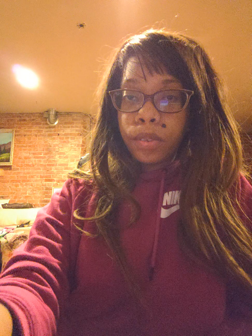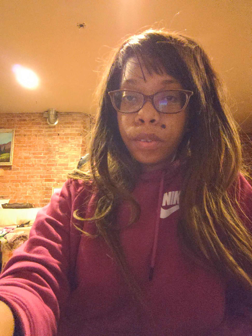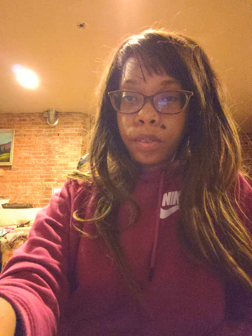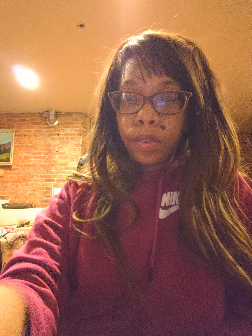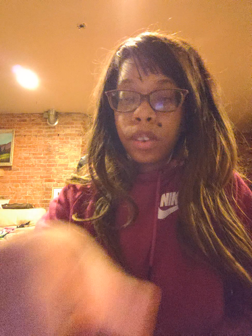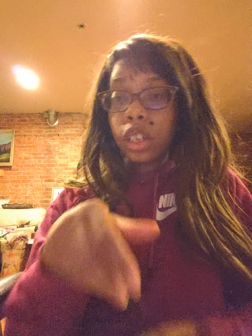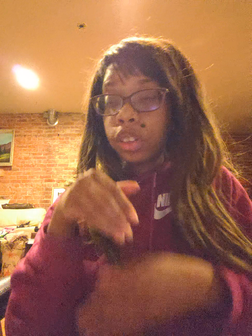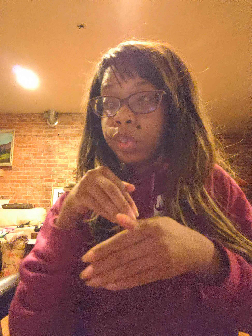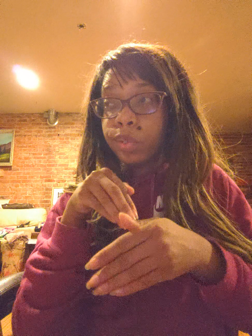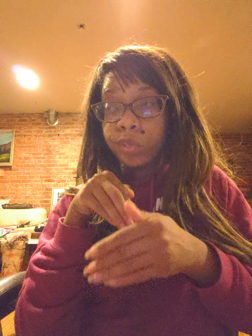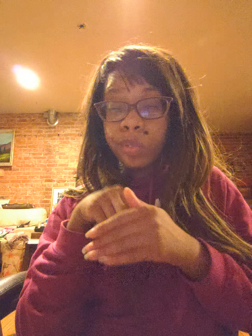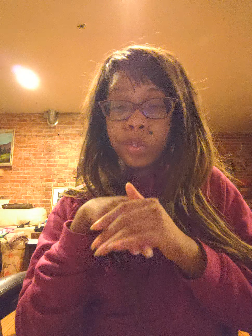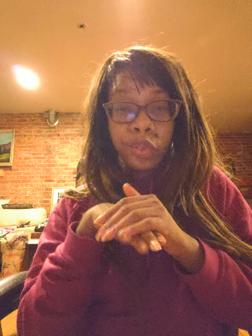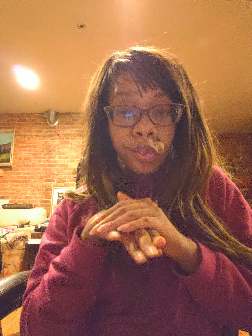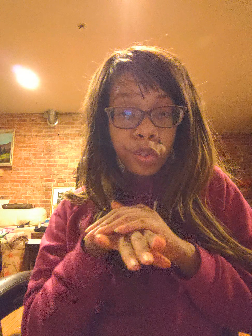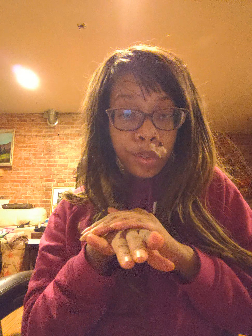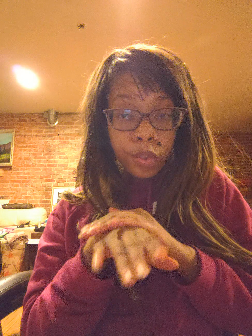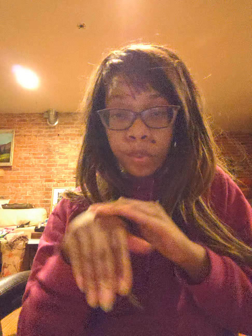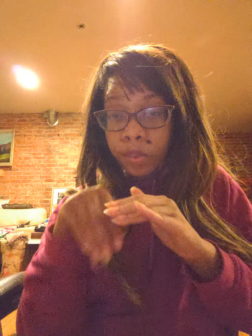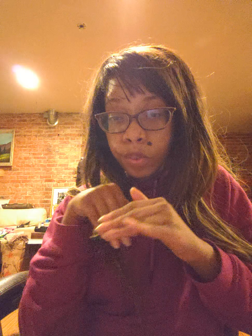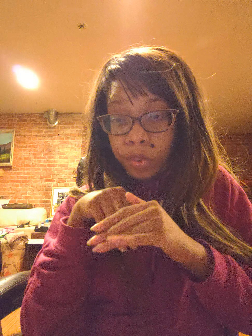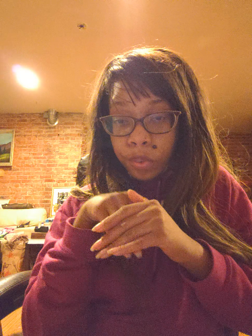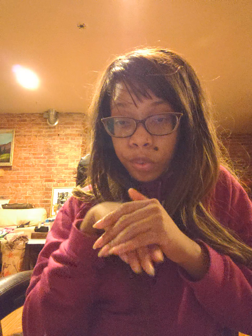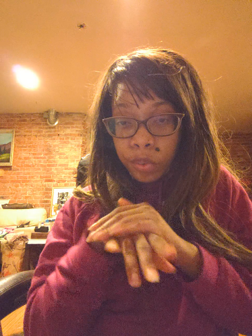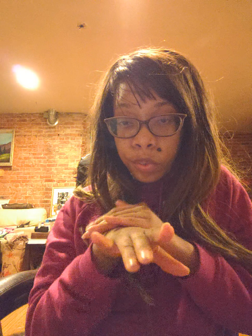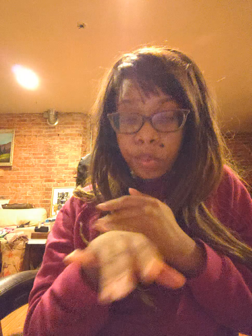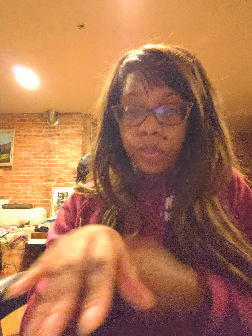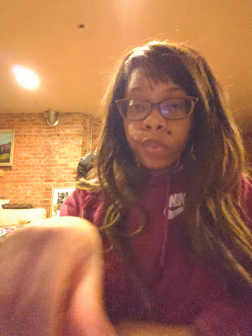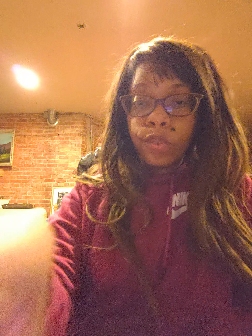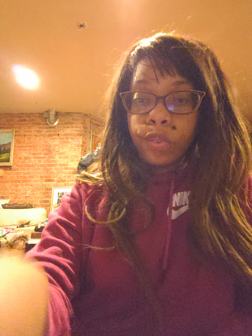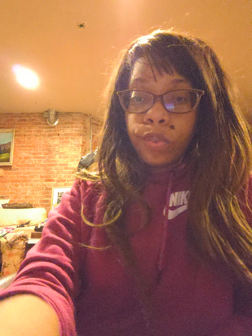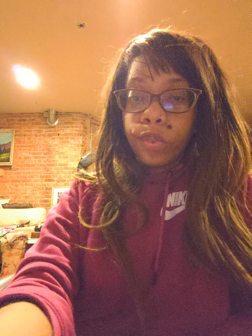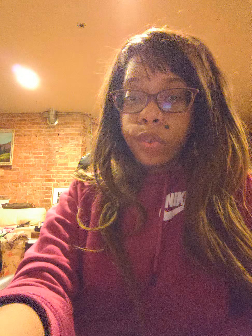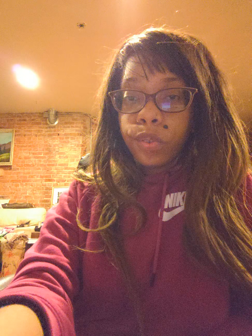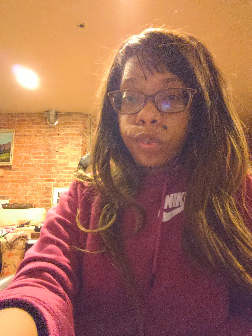into